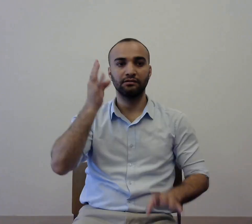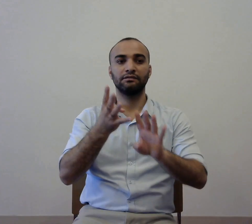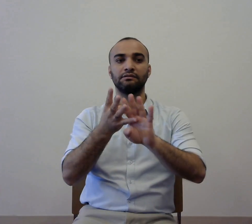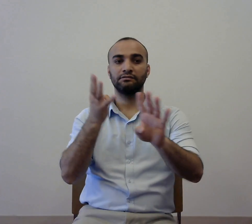növbə